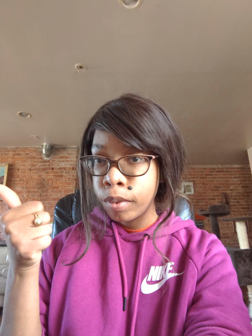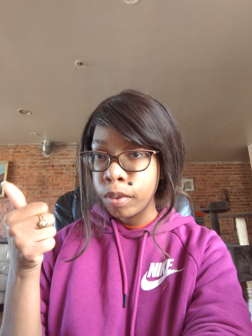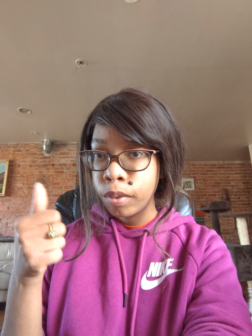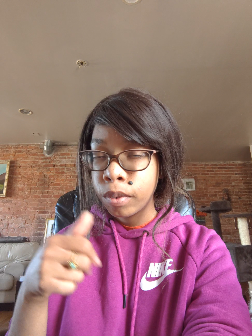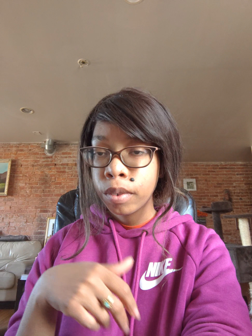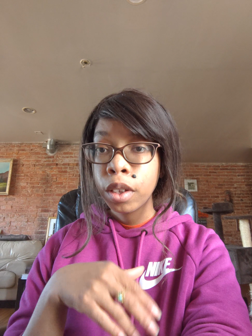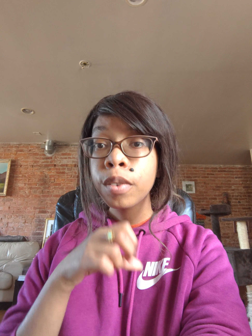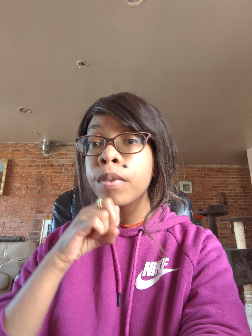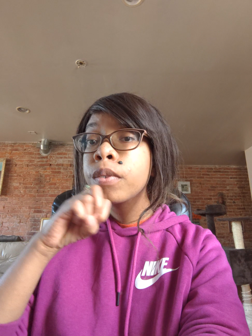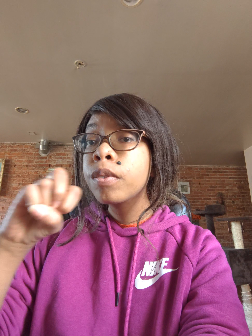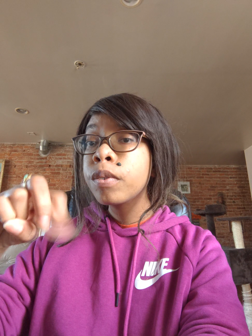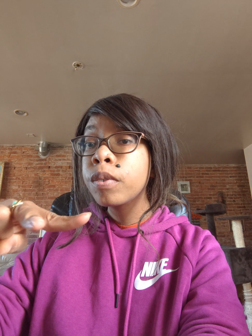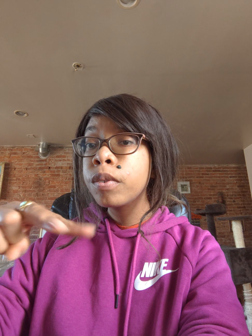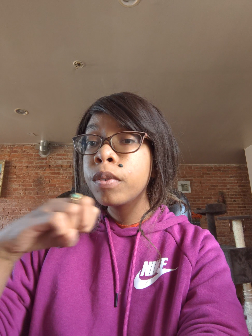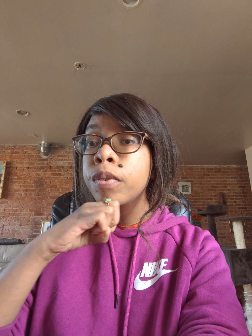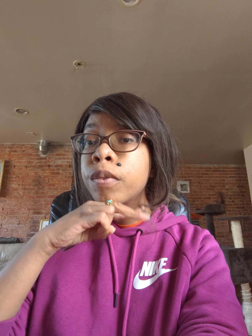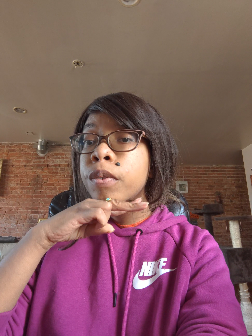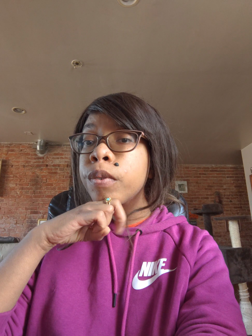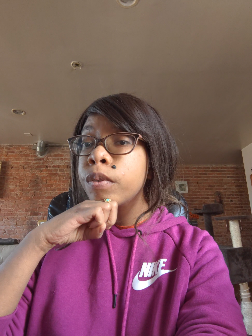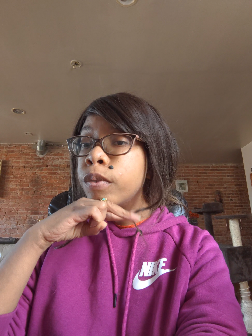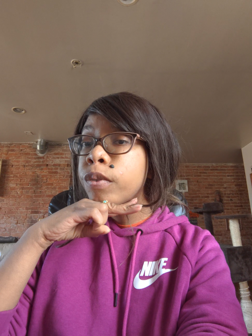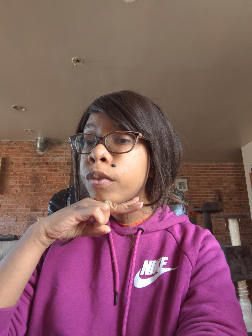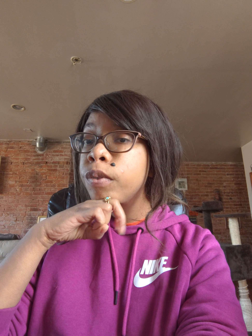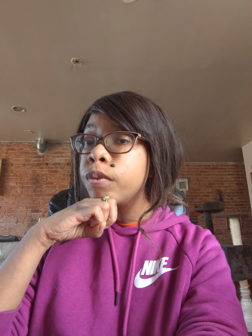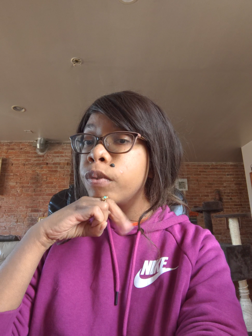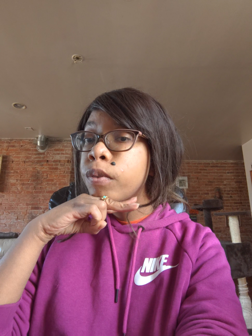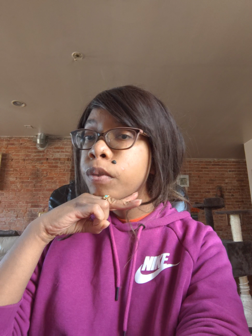frog